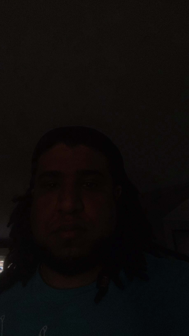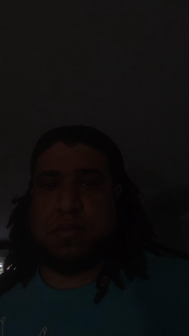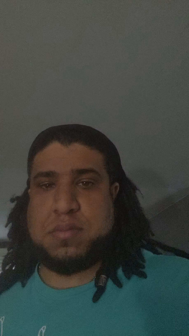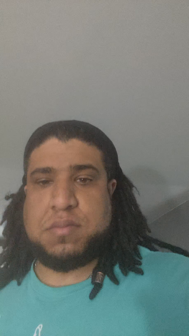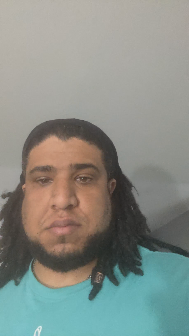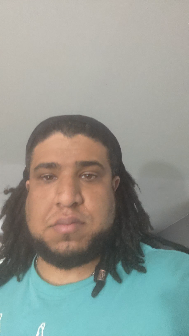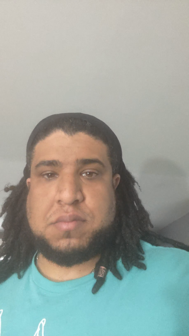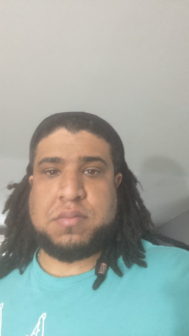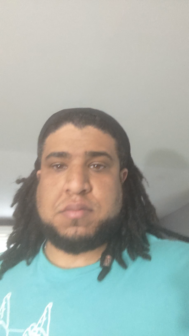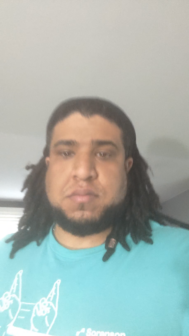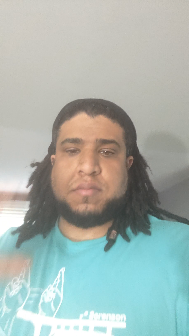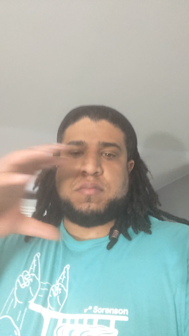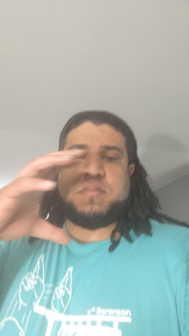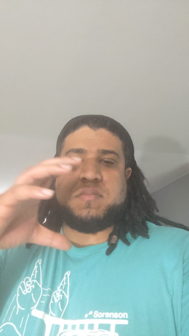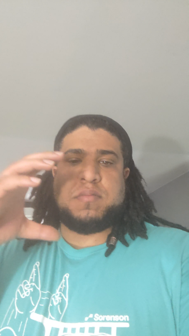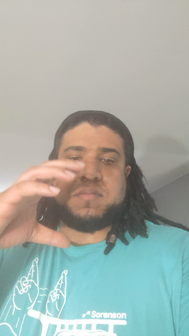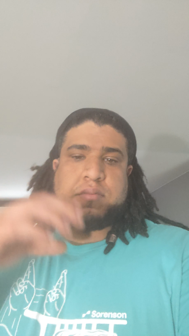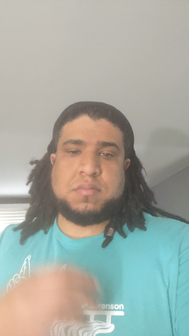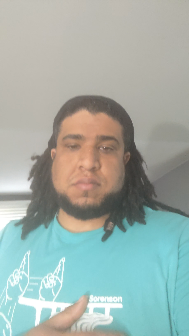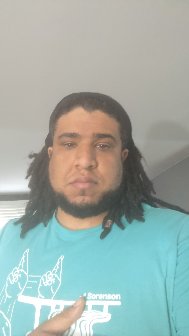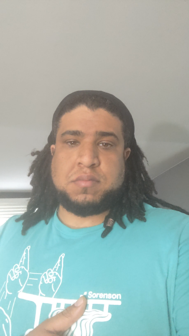ball